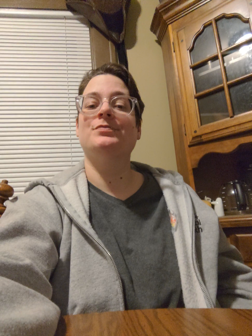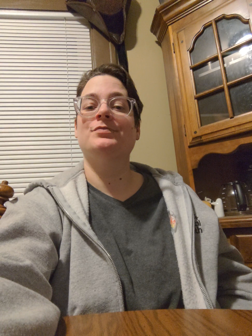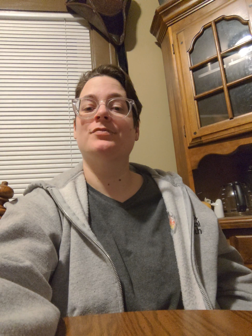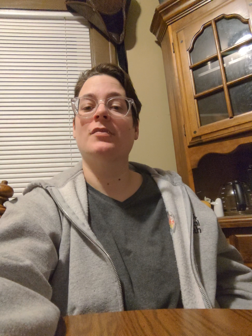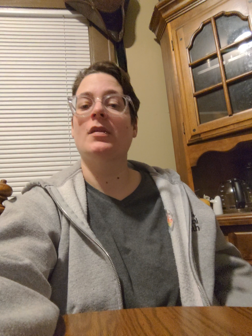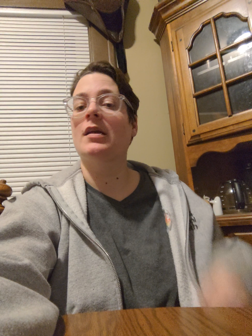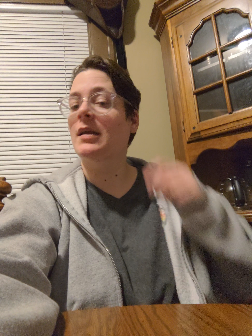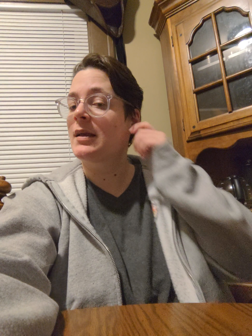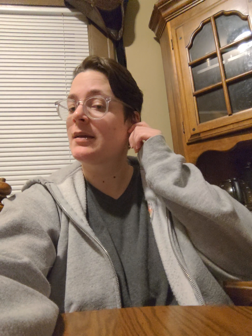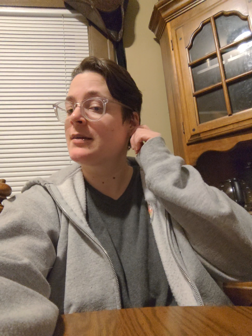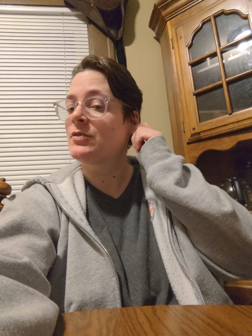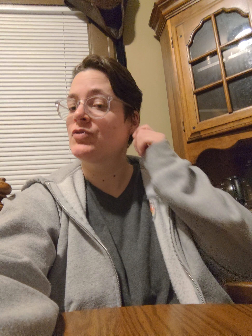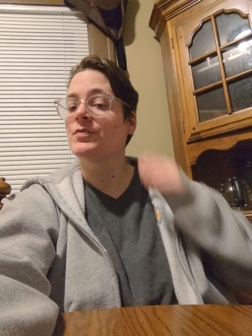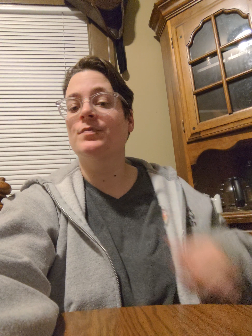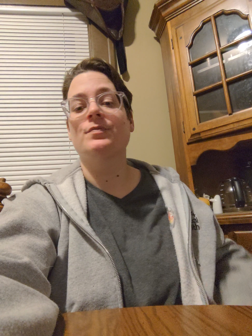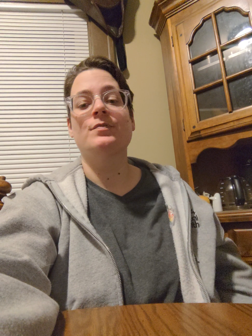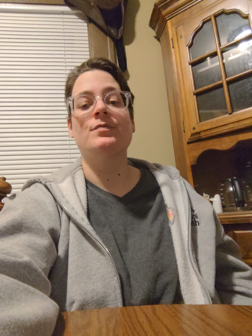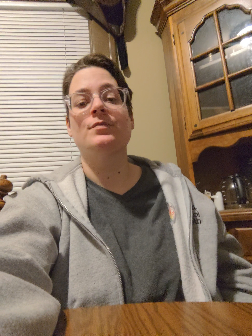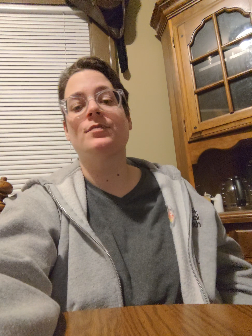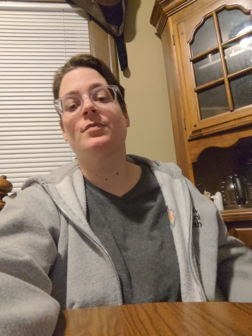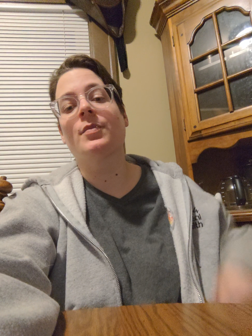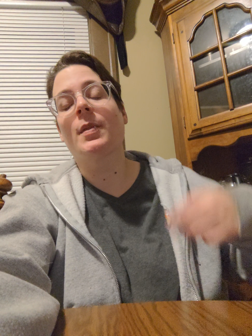ear